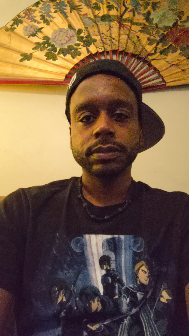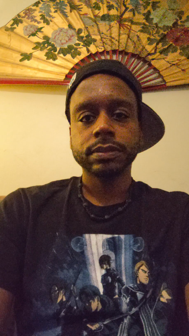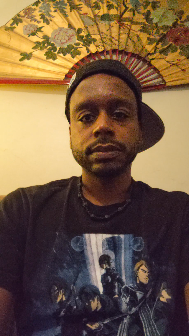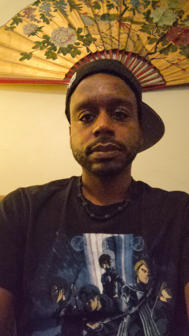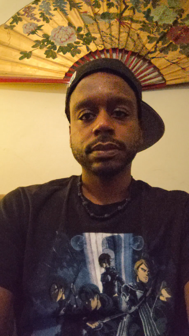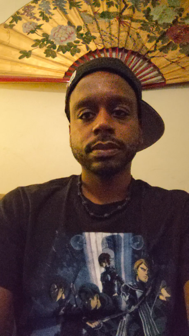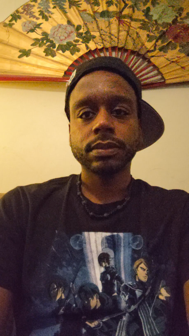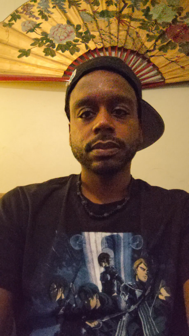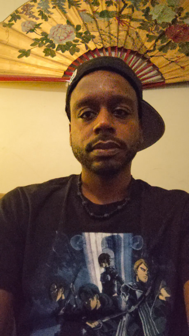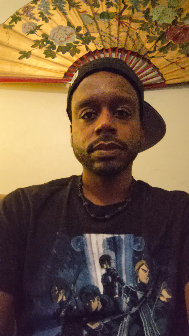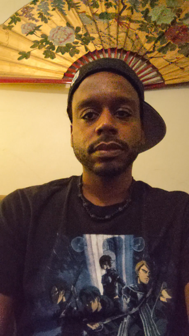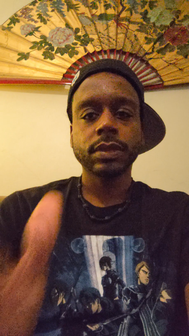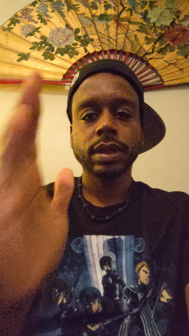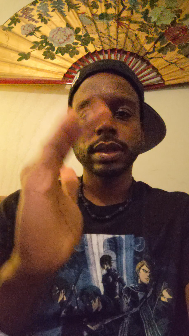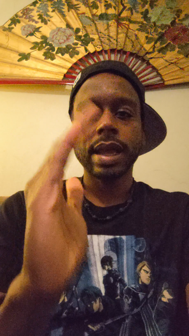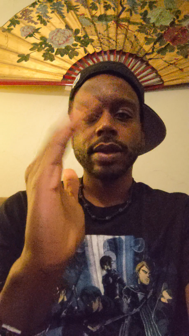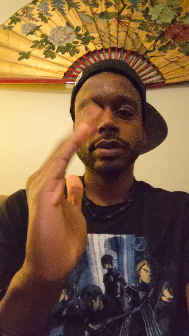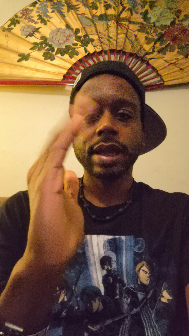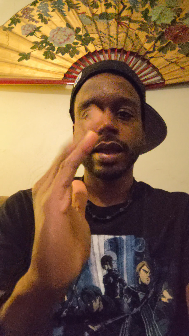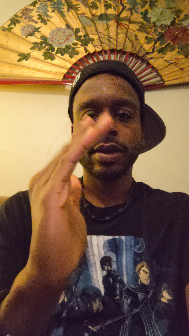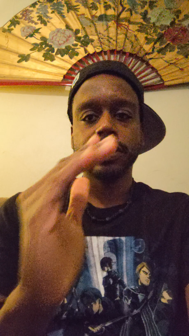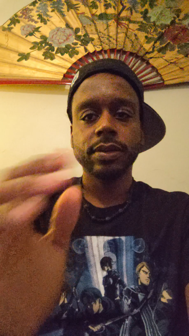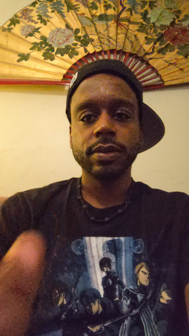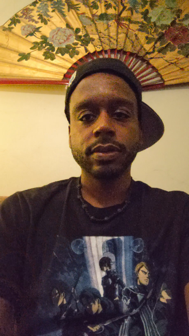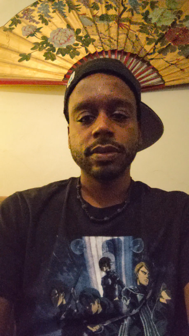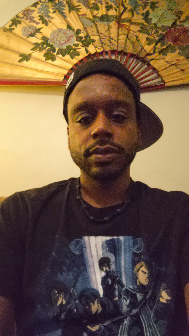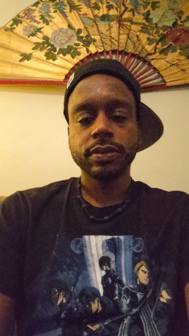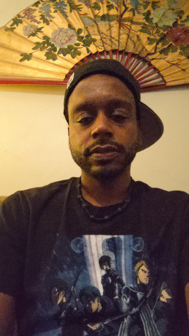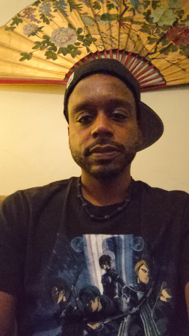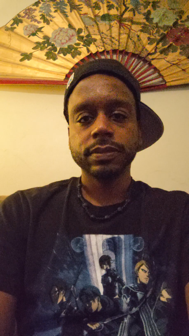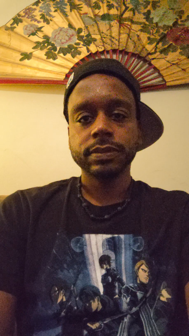downtown